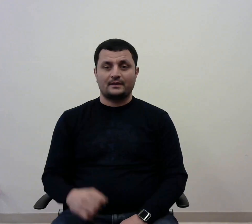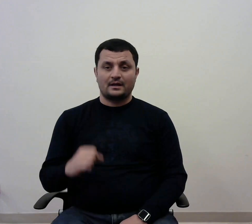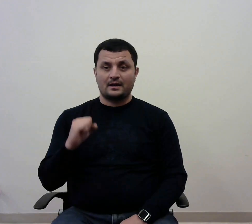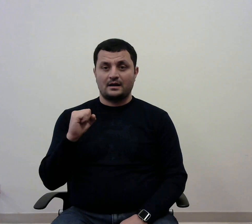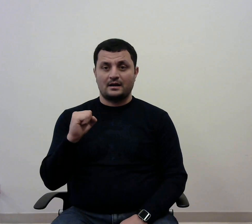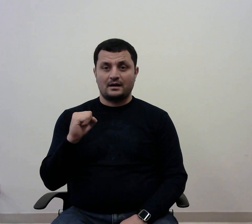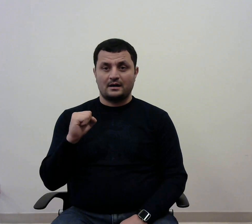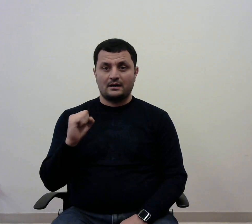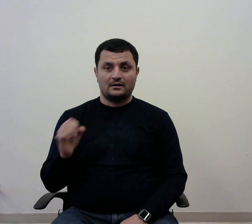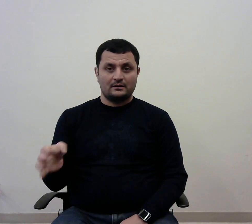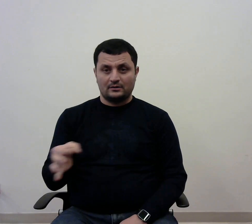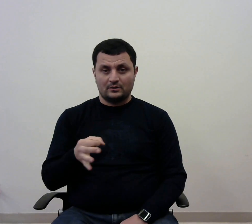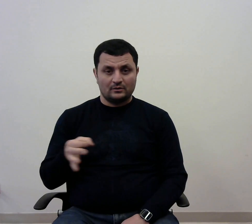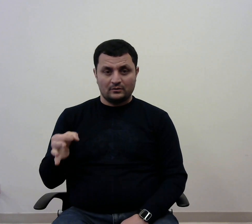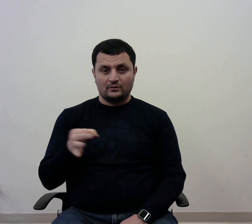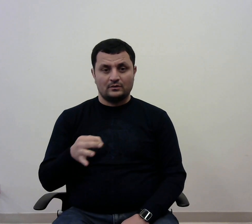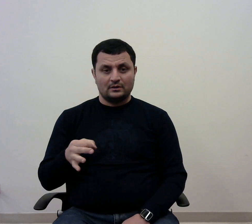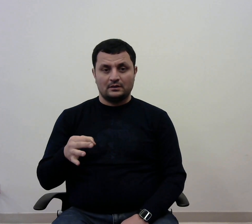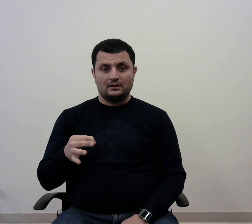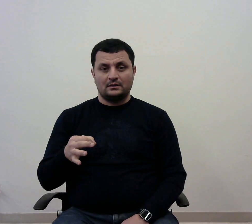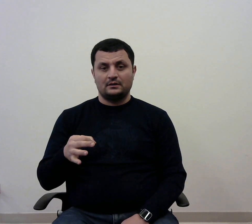abşeron rayon